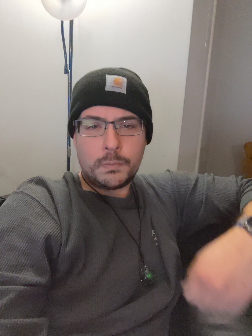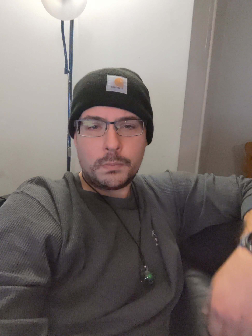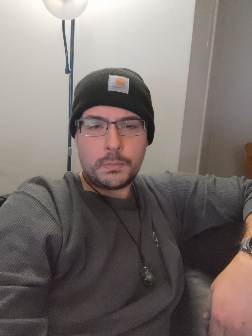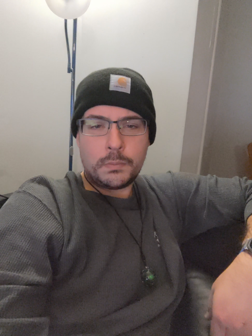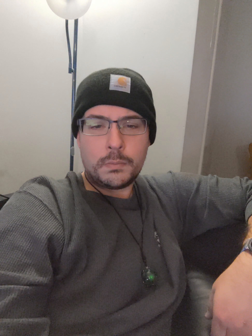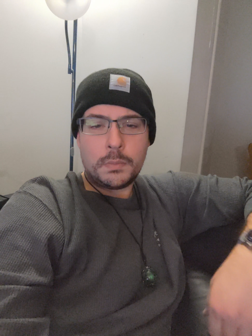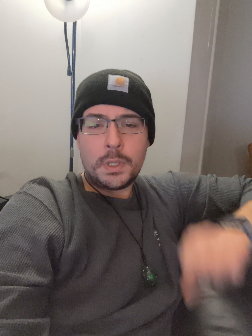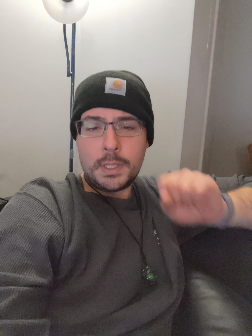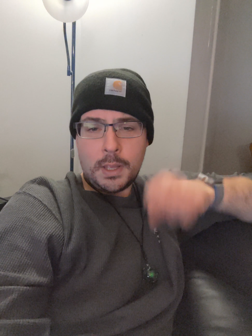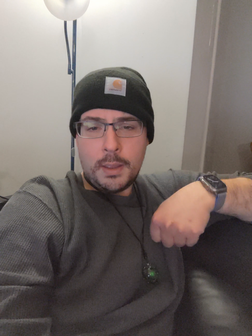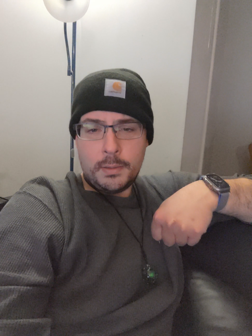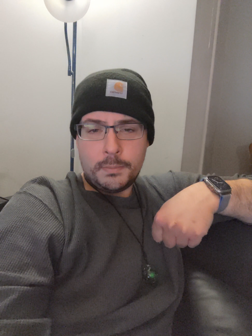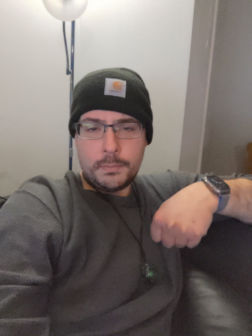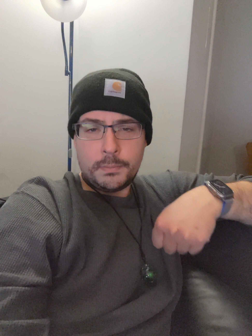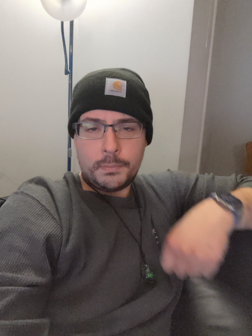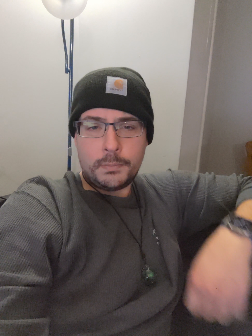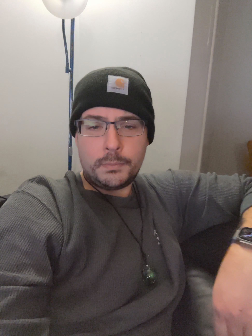can